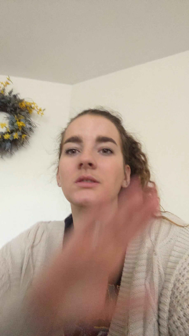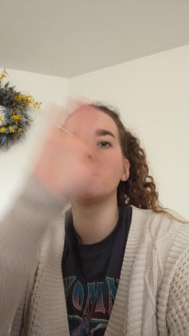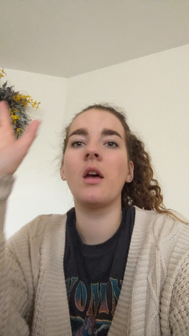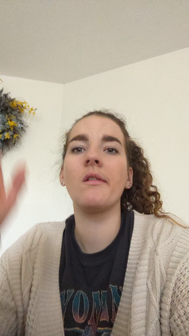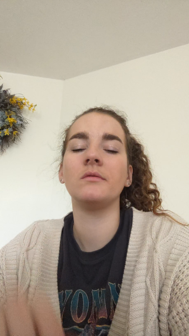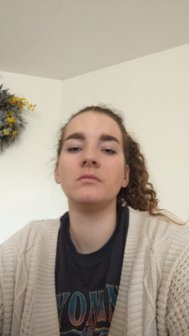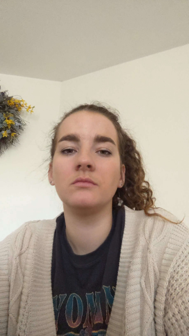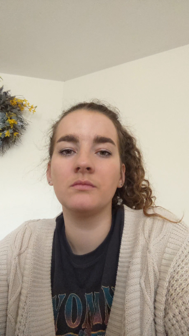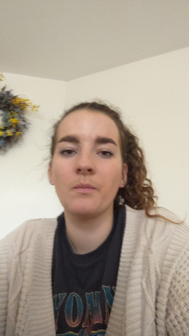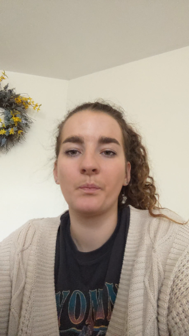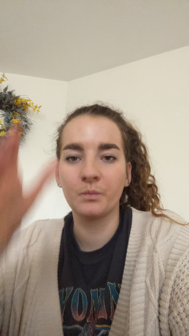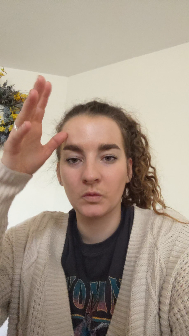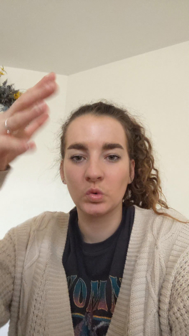moose